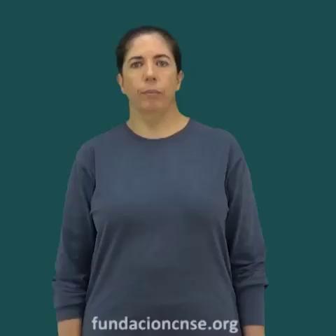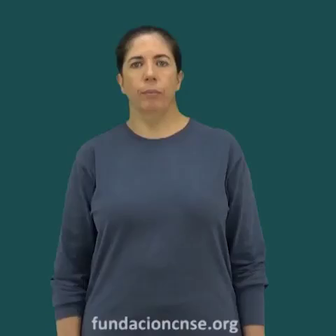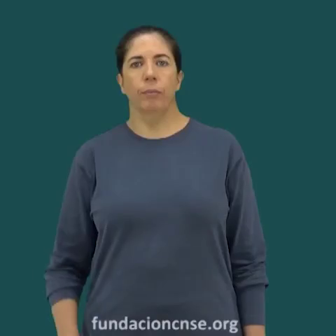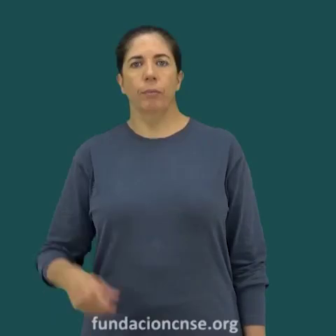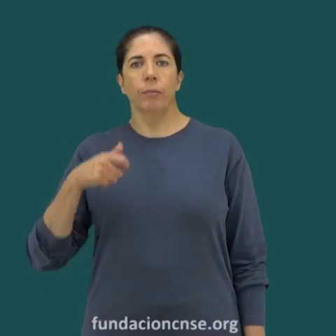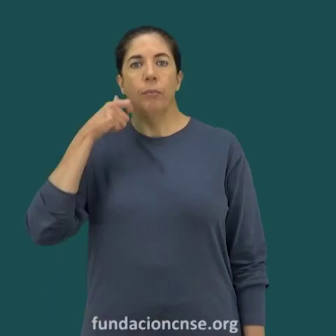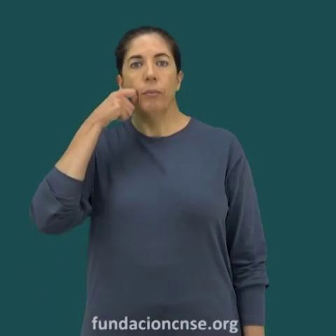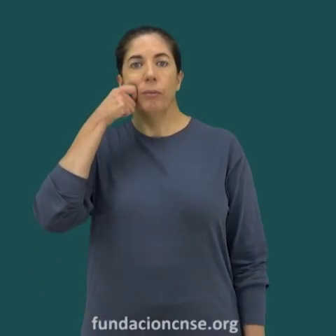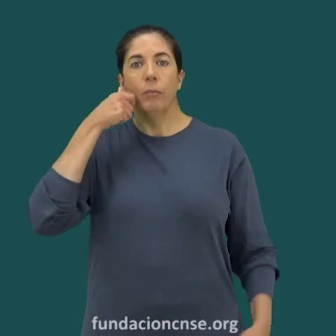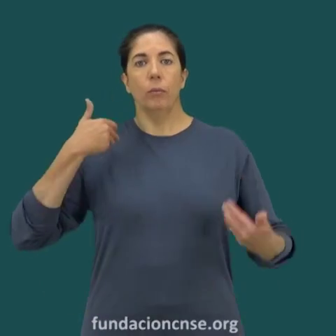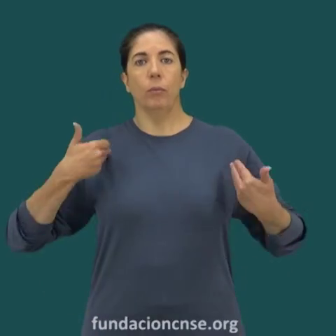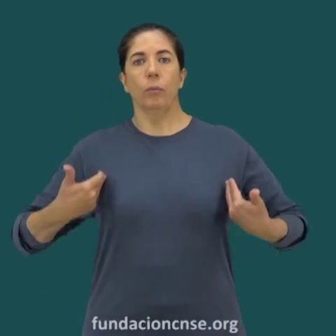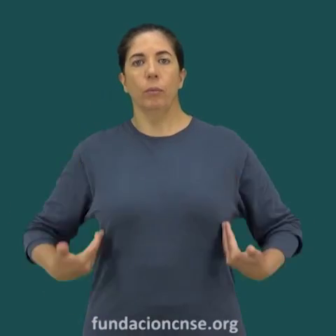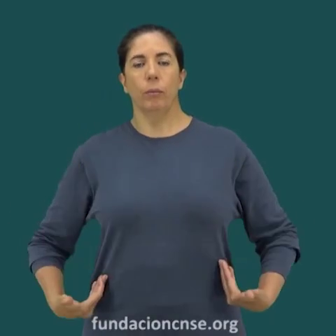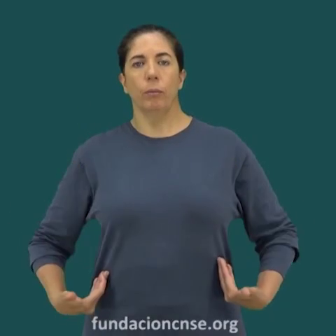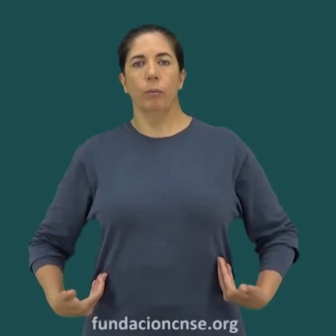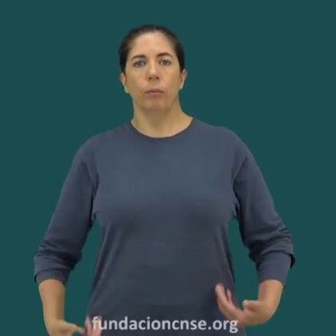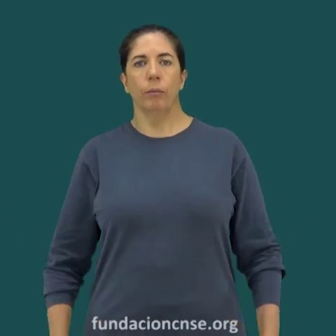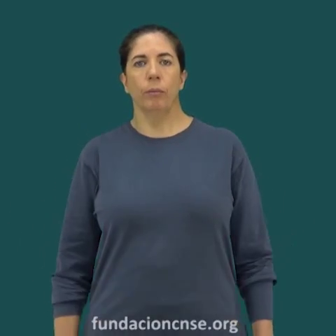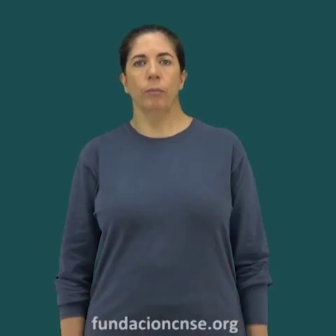piel cuerpo